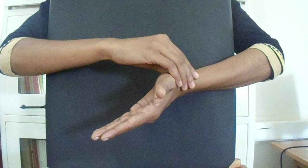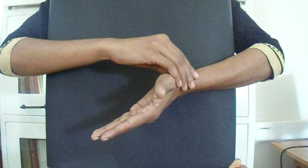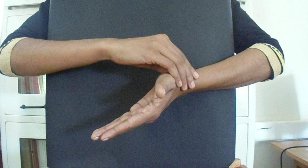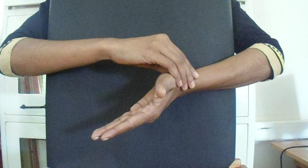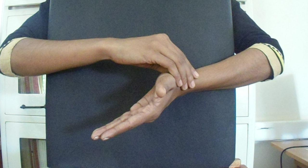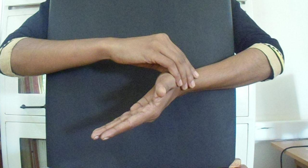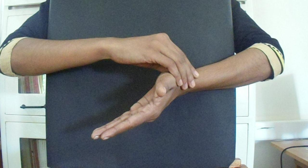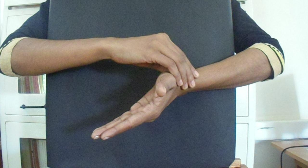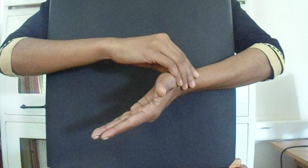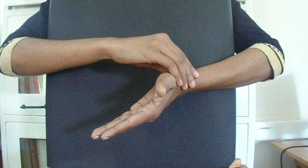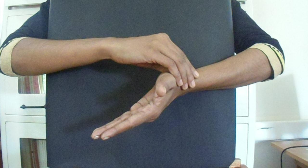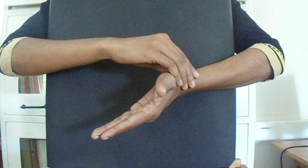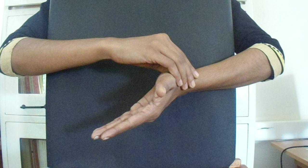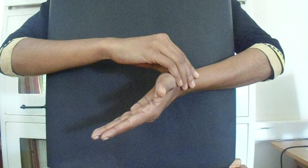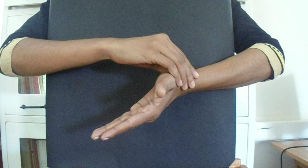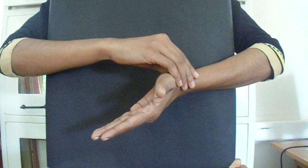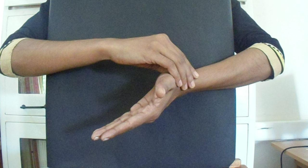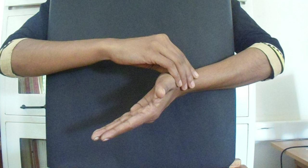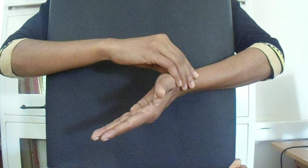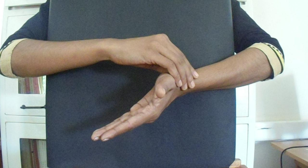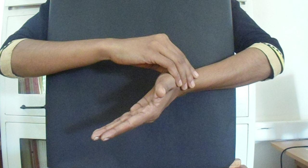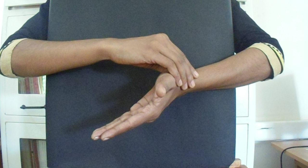doctor